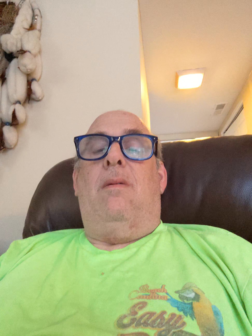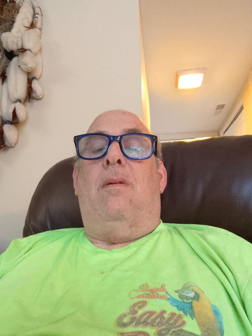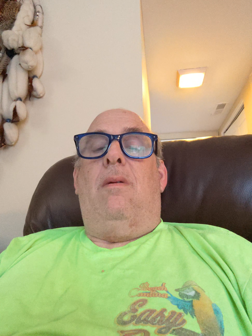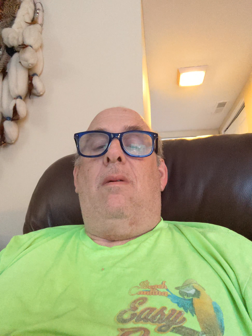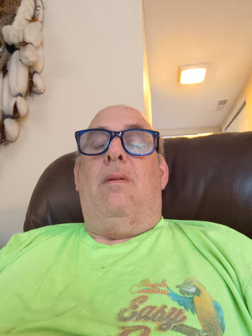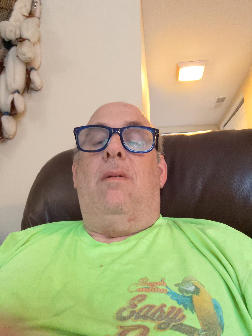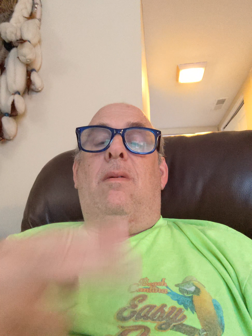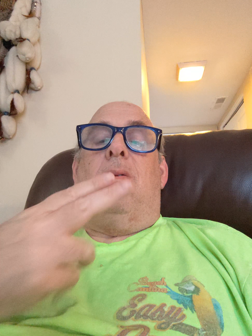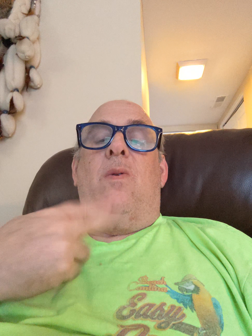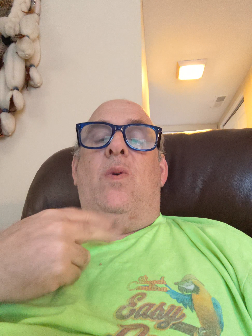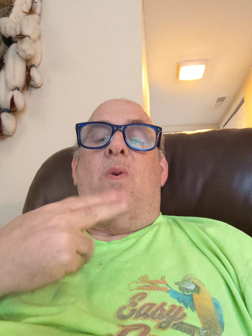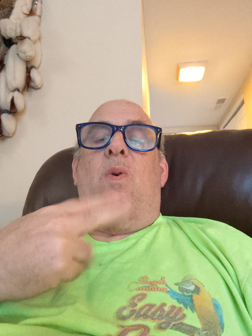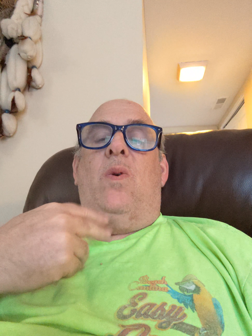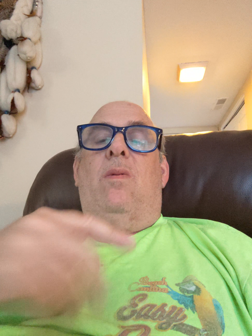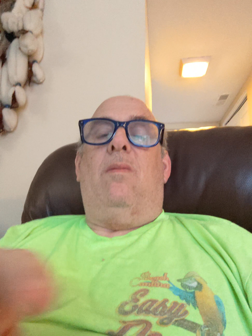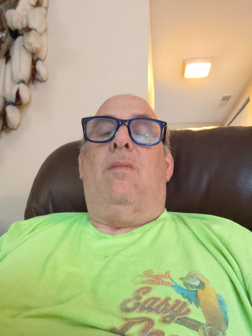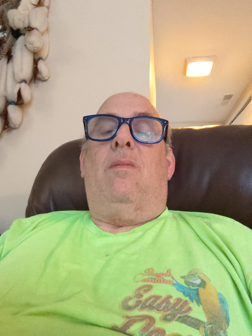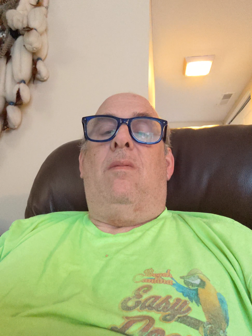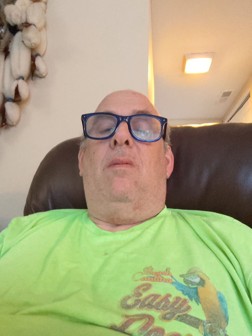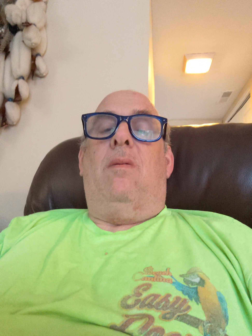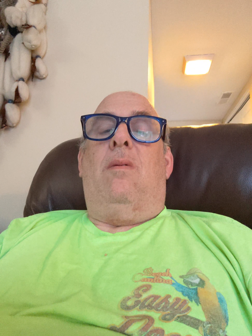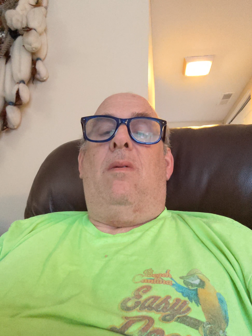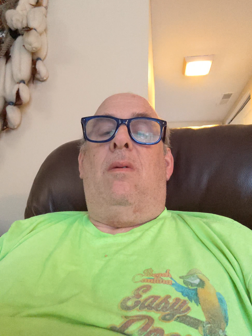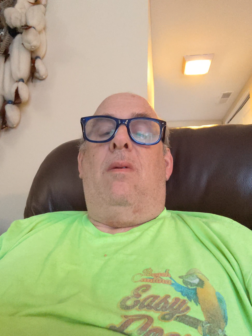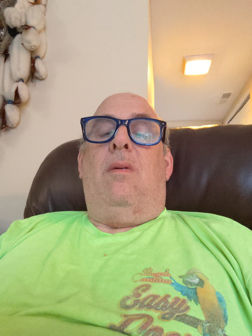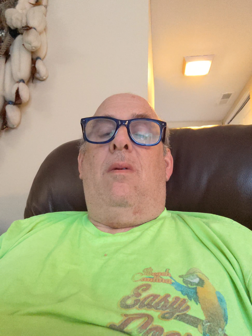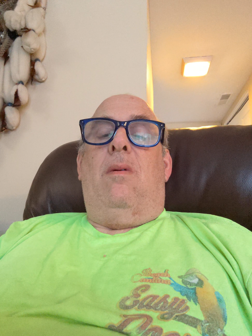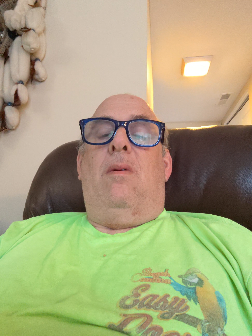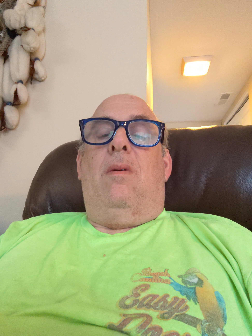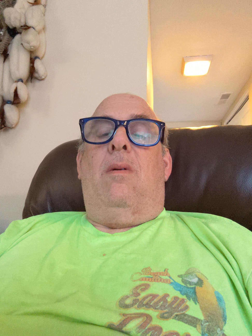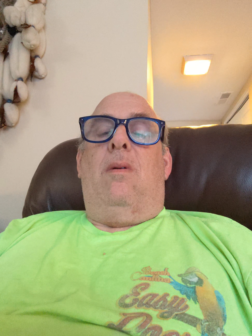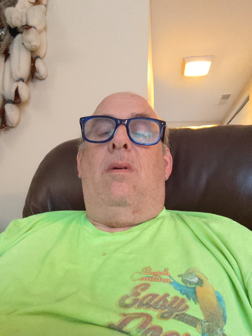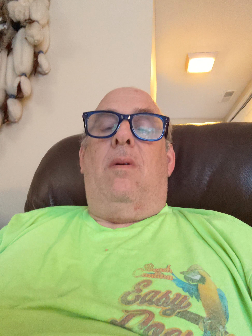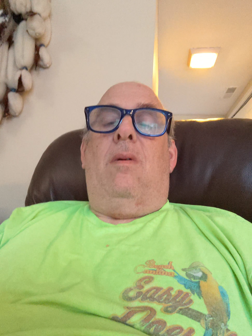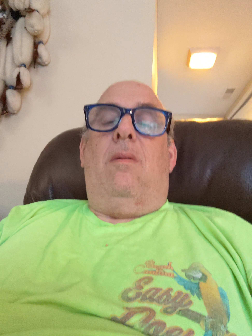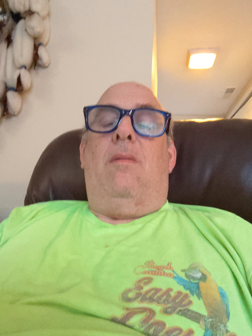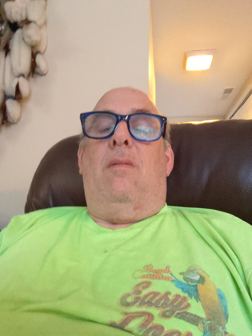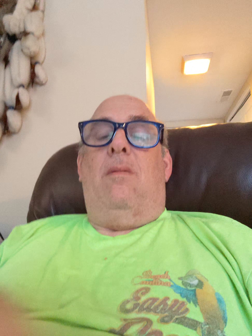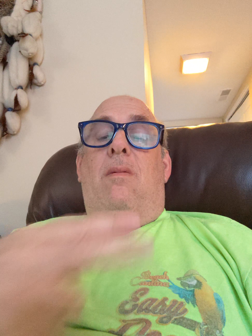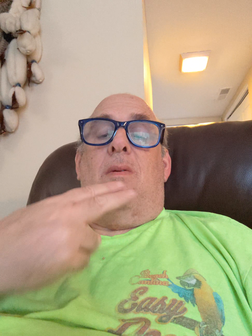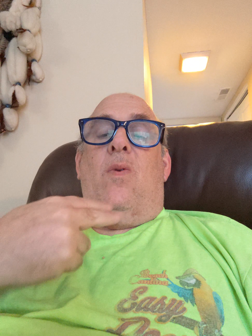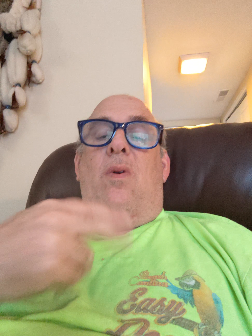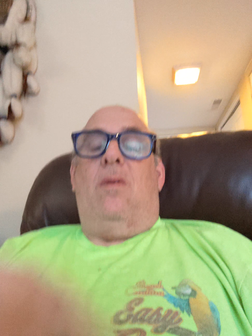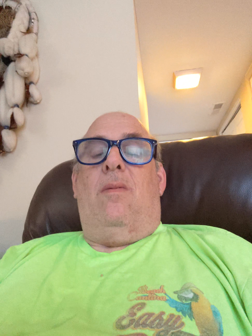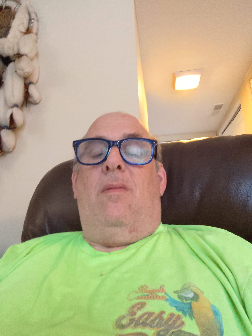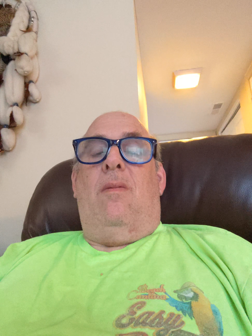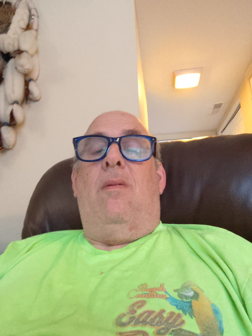cute